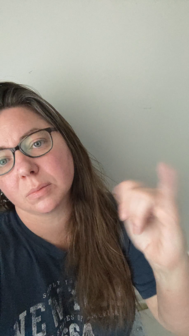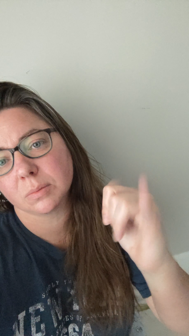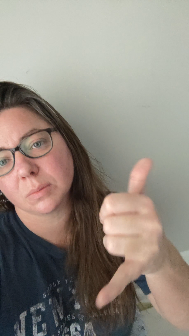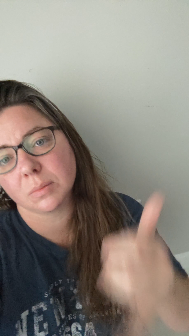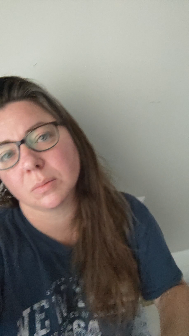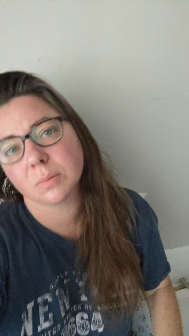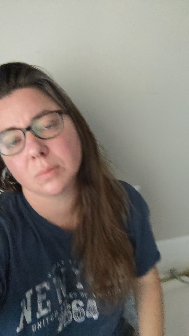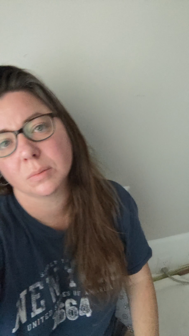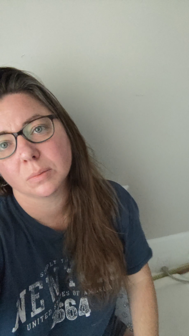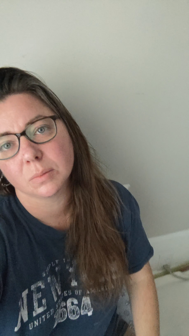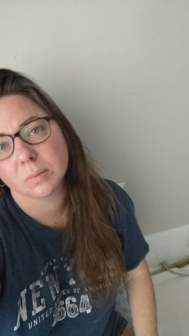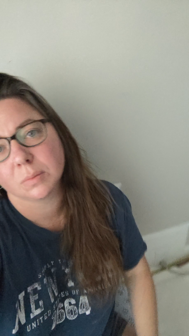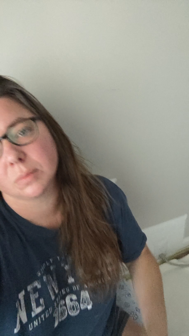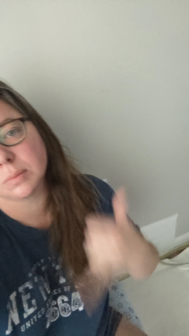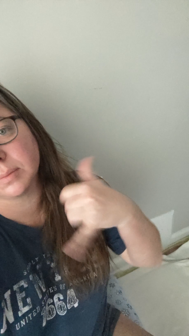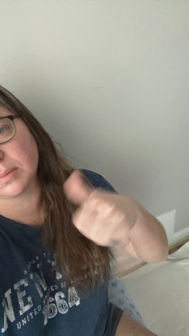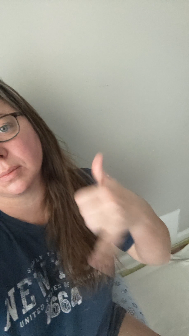party